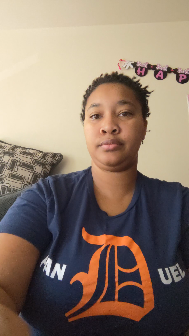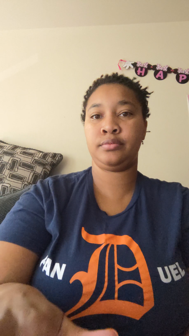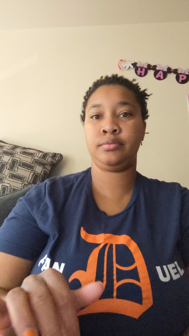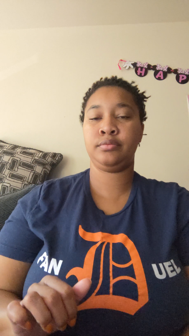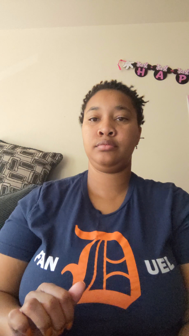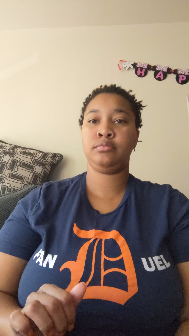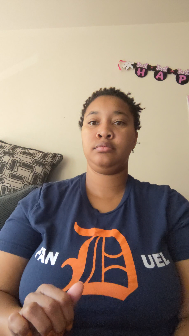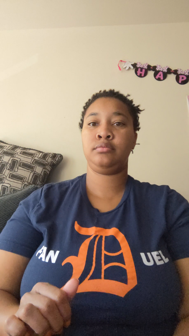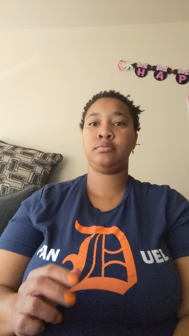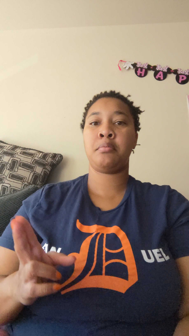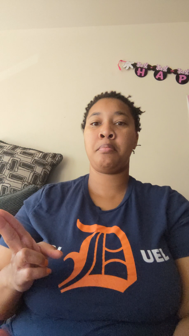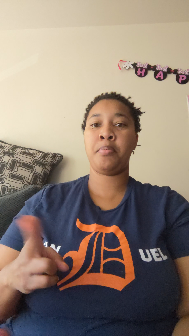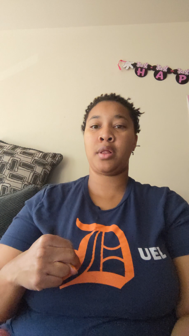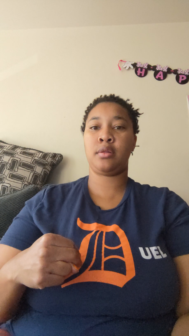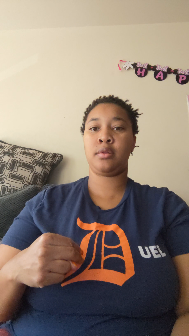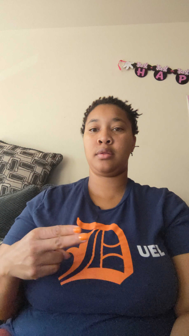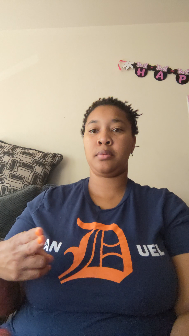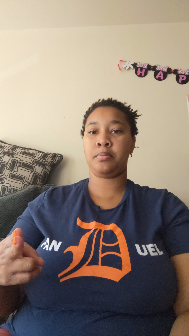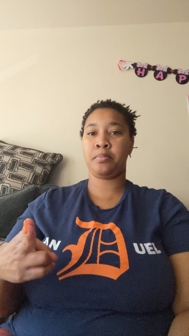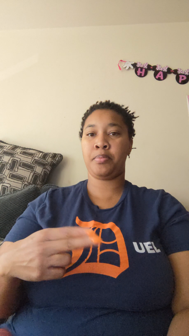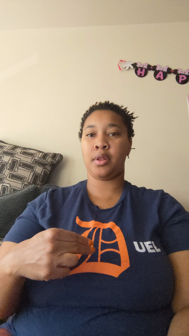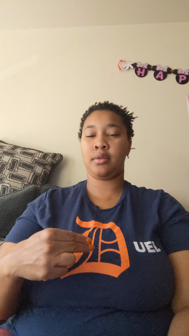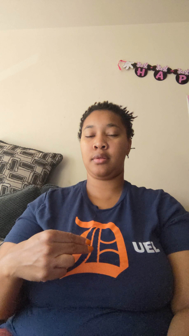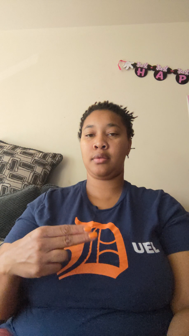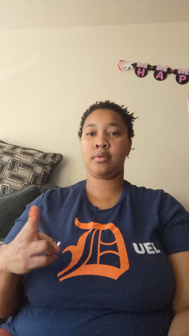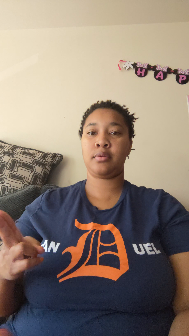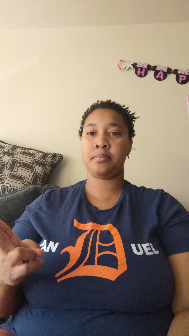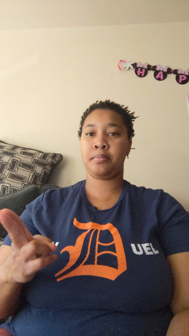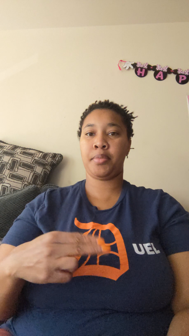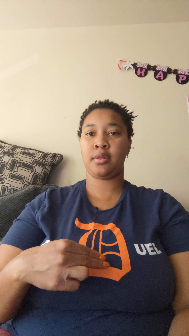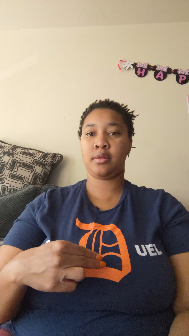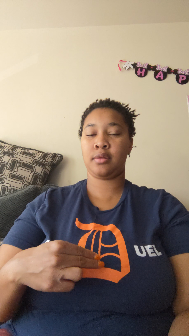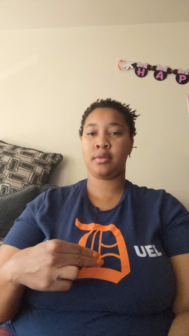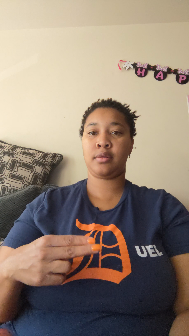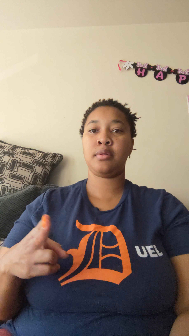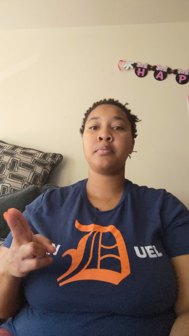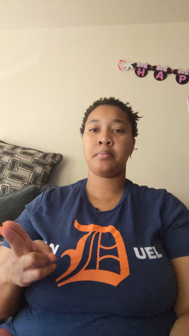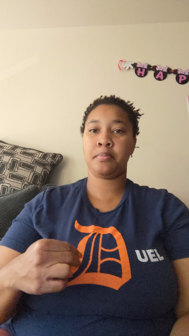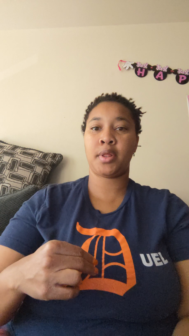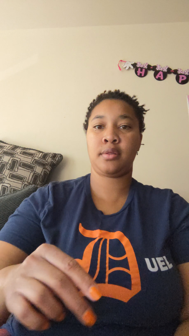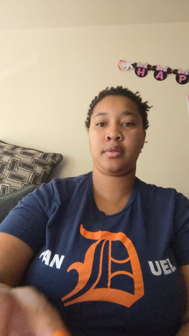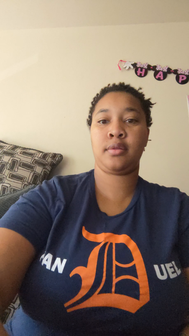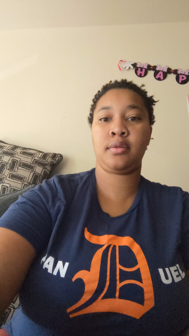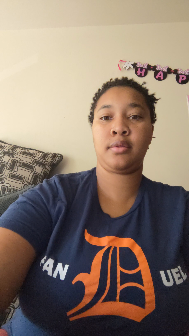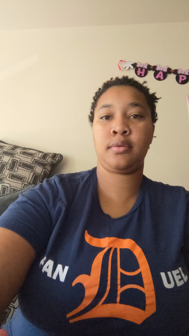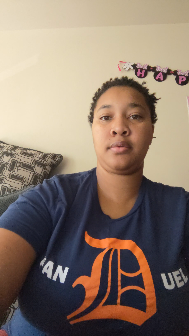belt